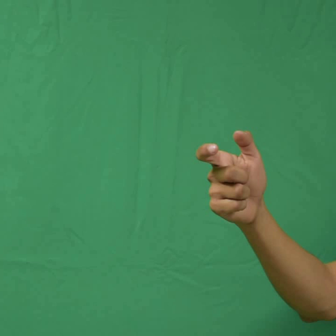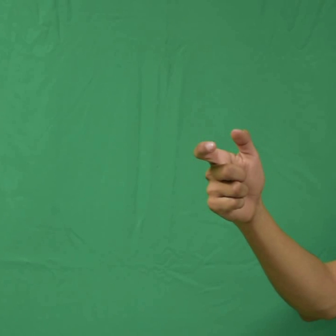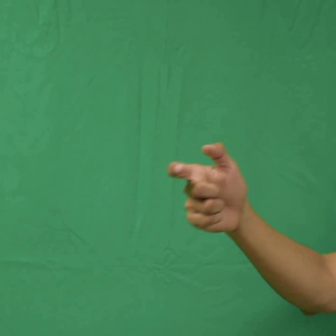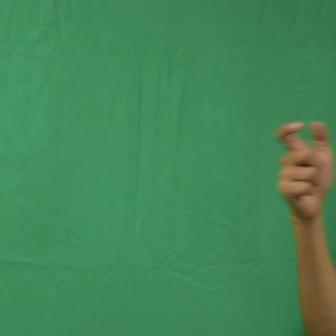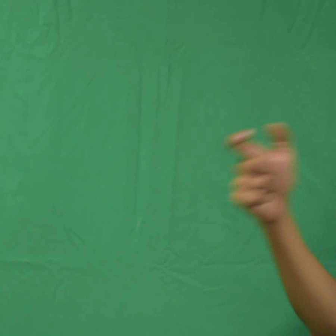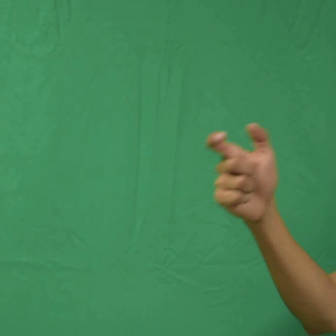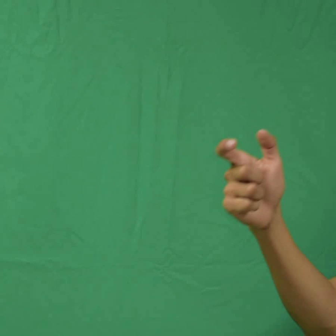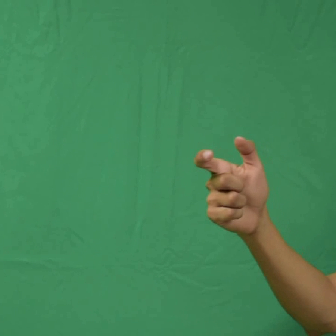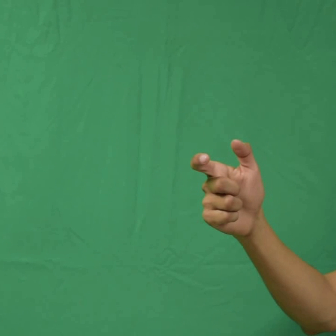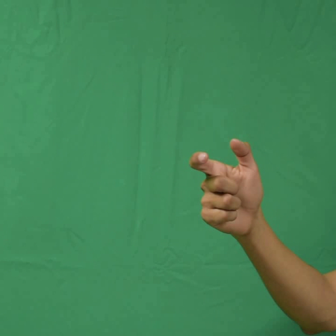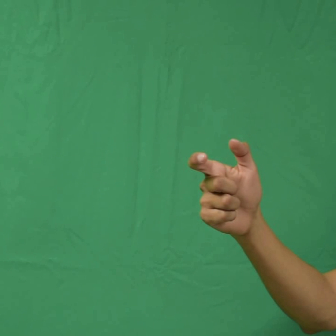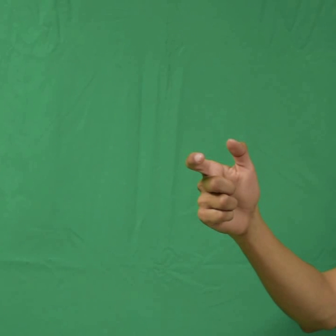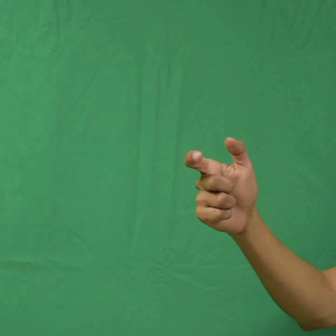X